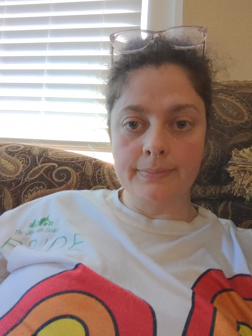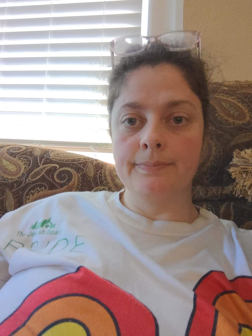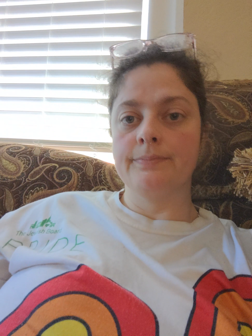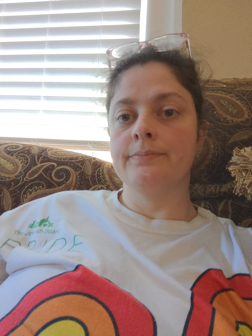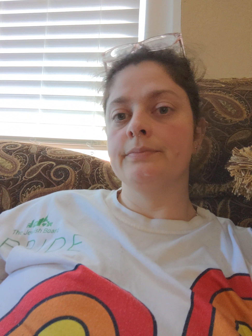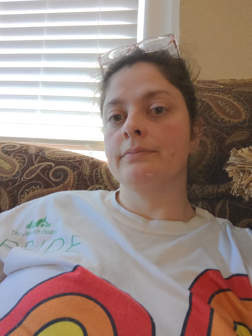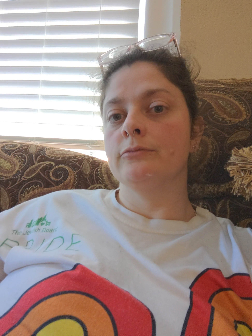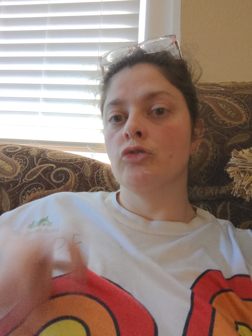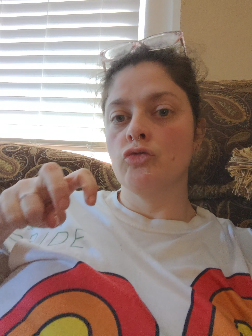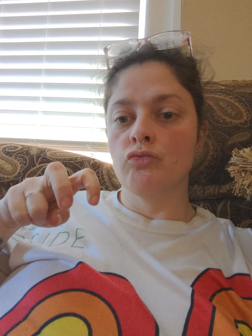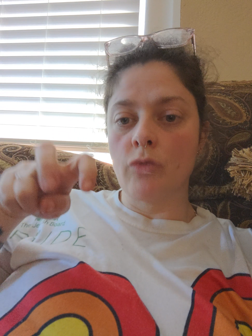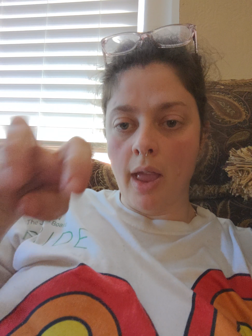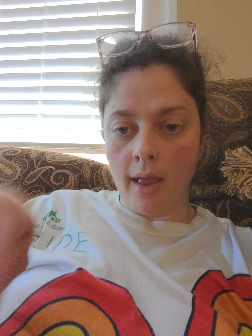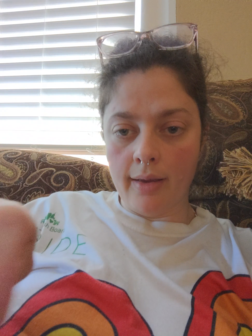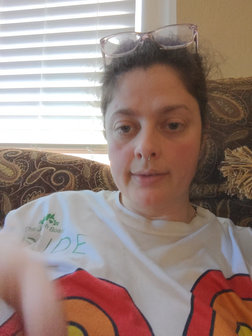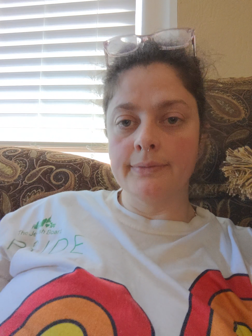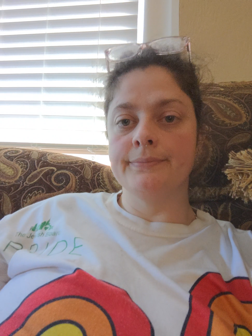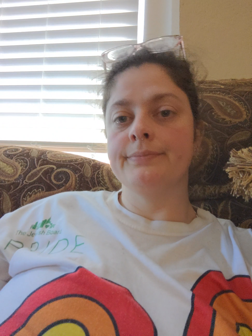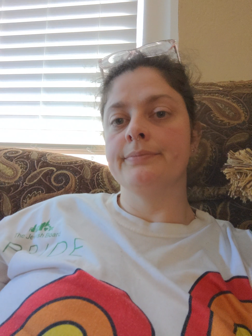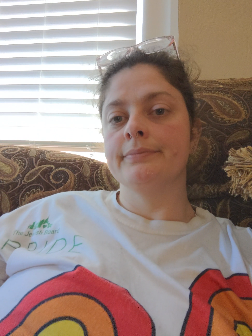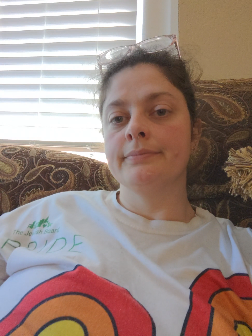ride